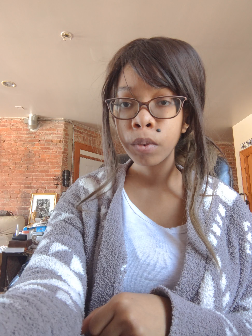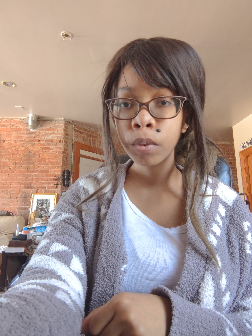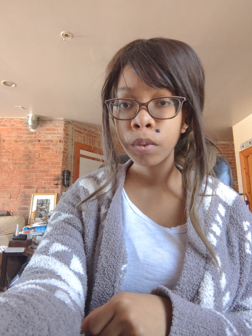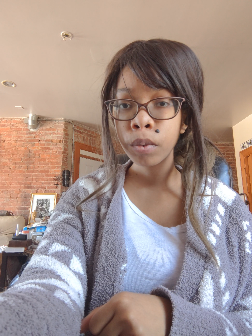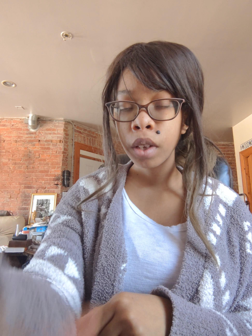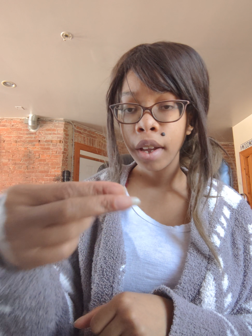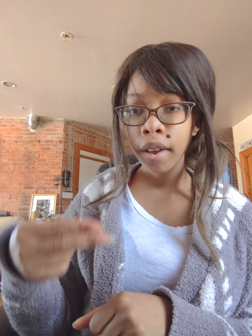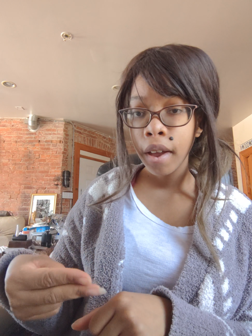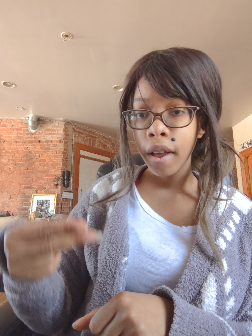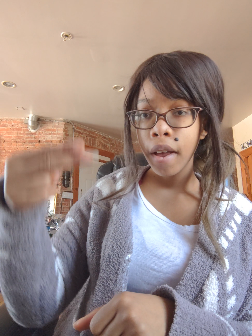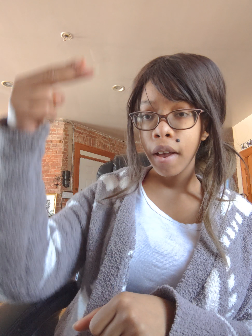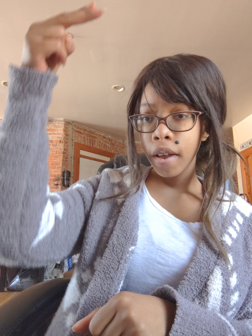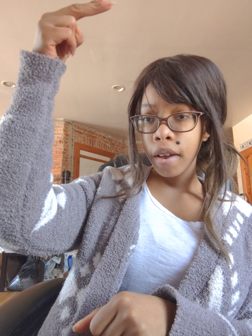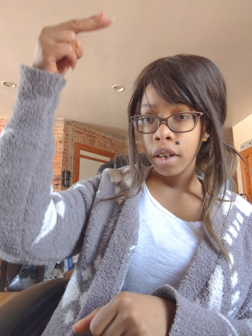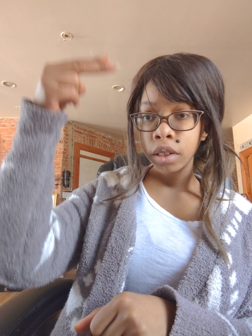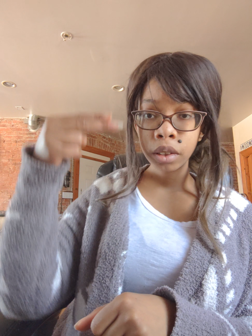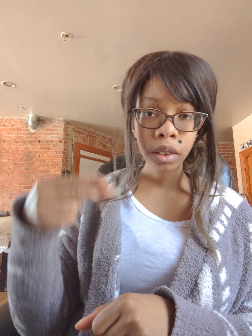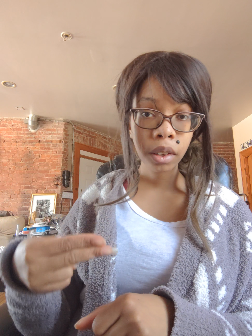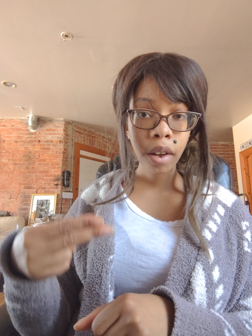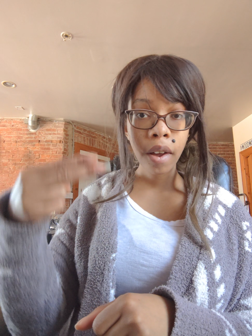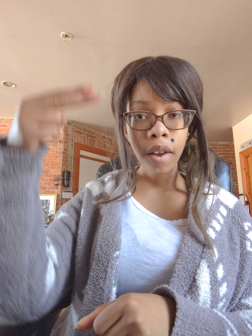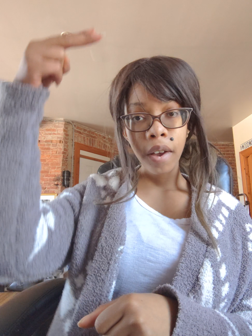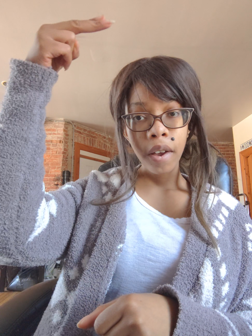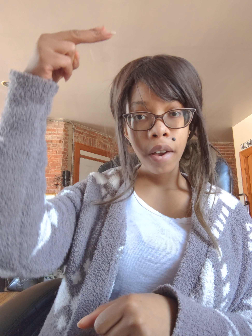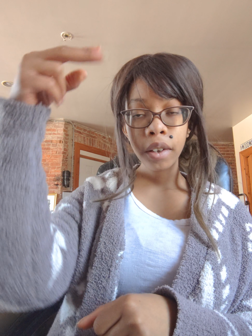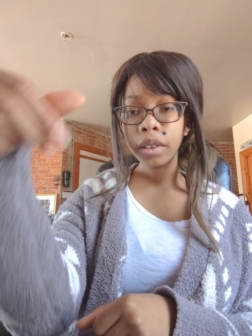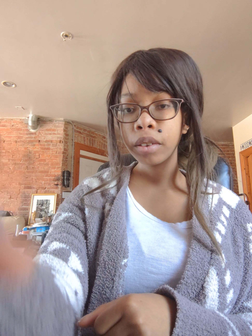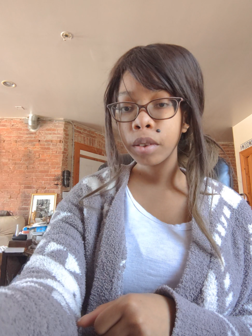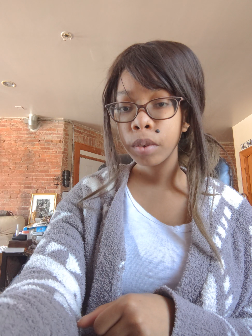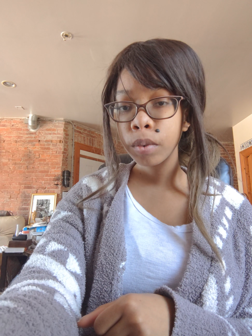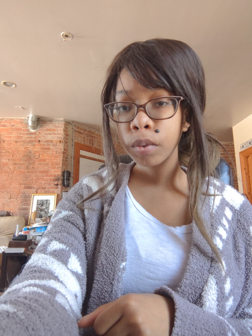high